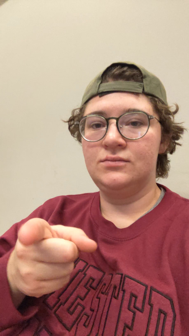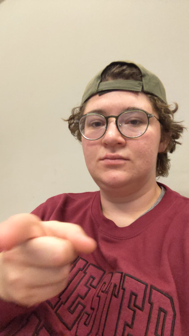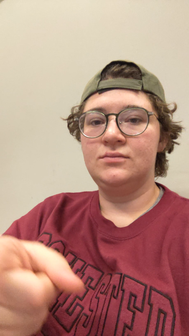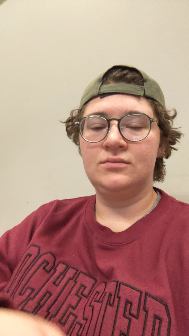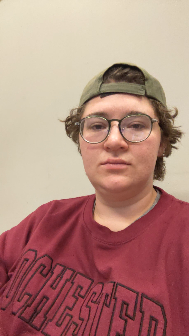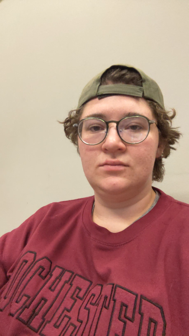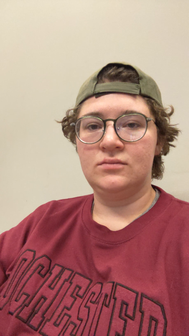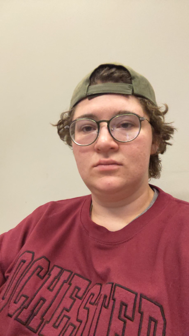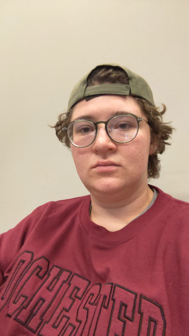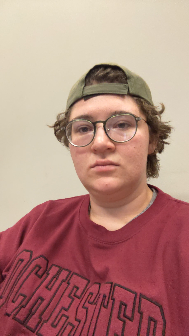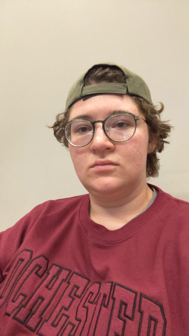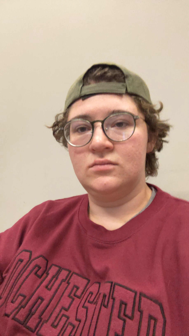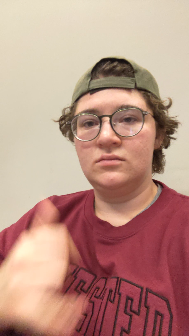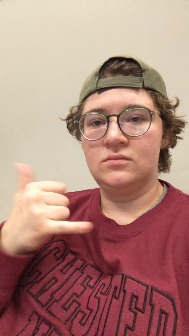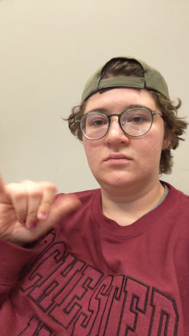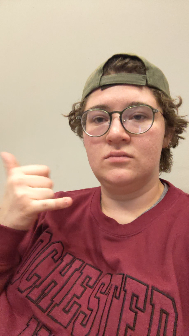play